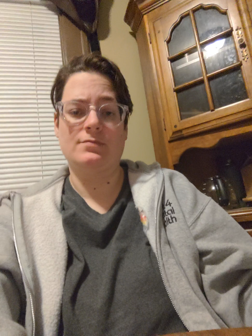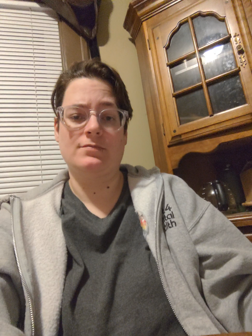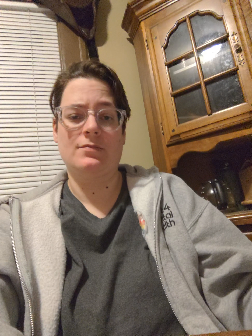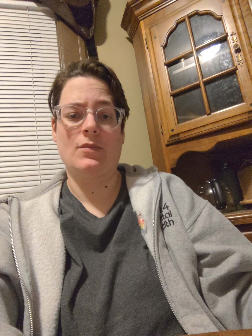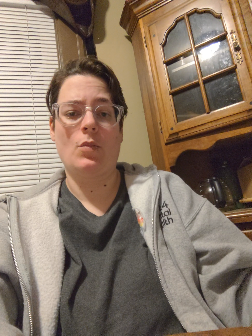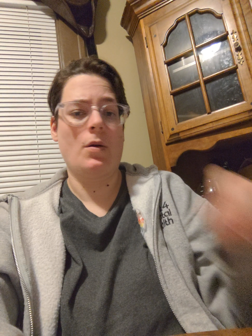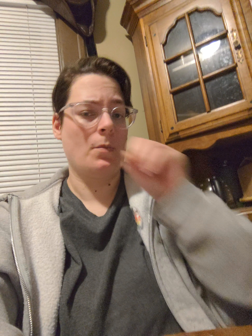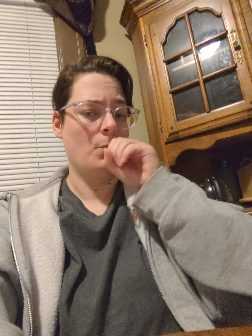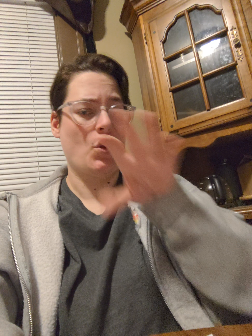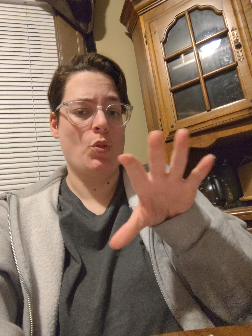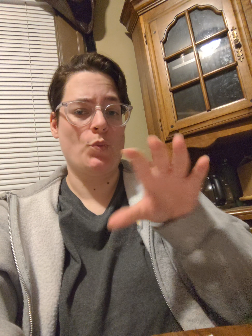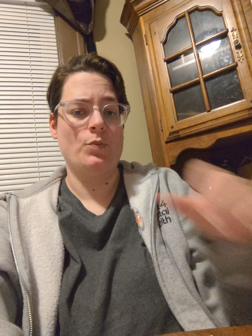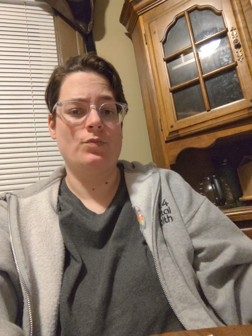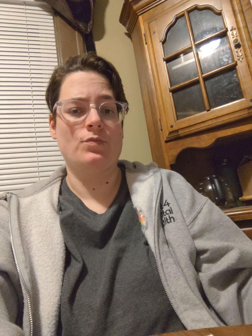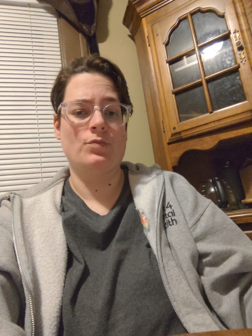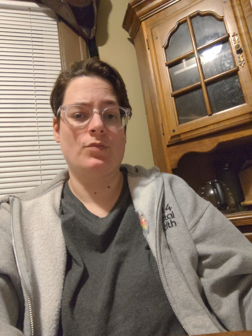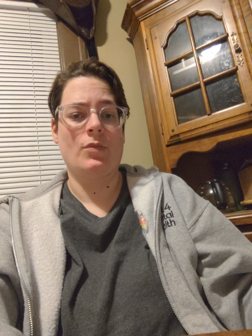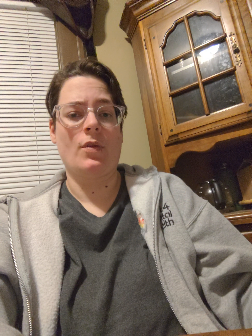blow